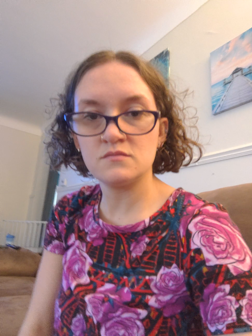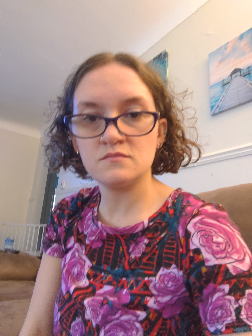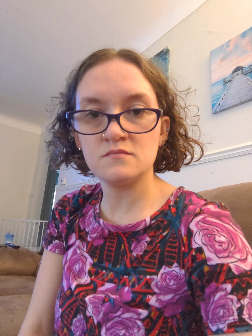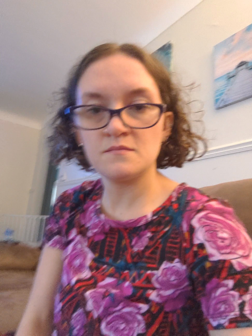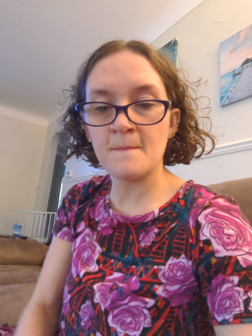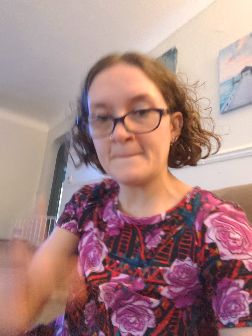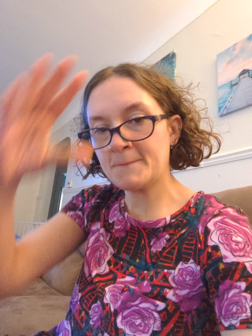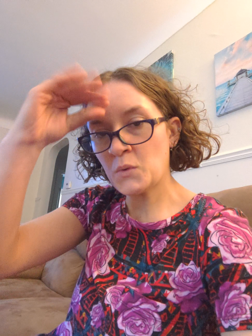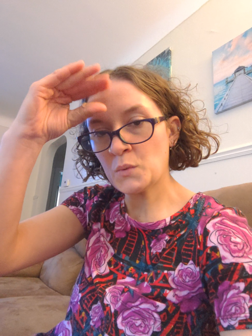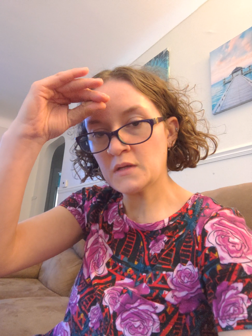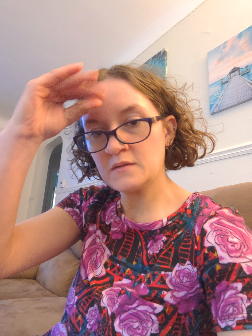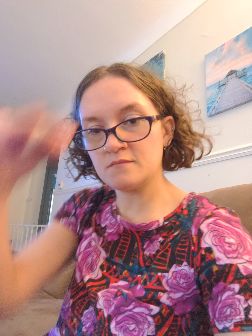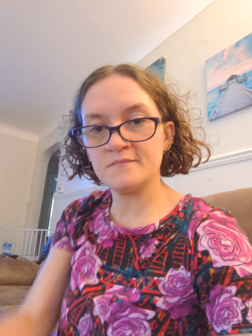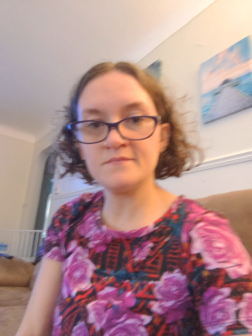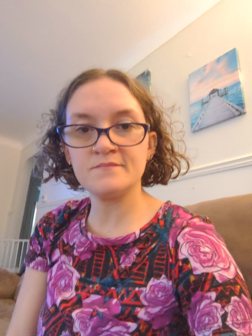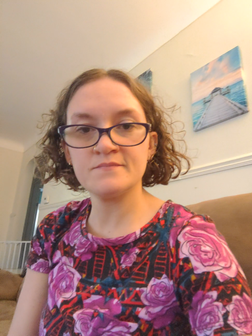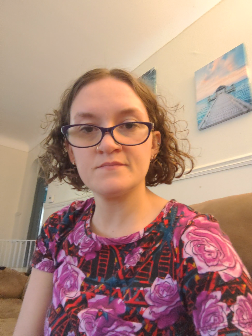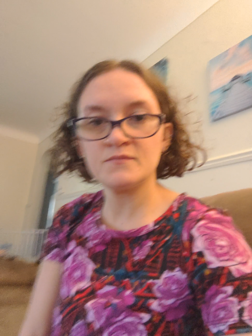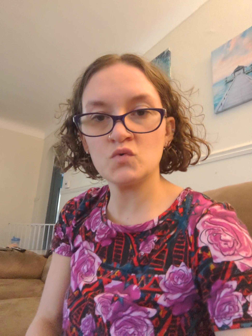boy